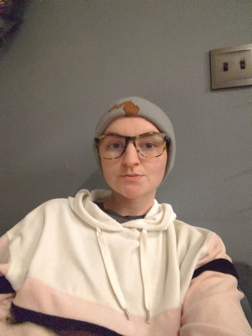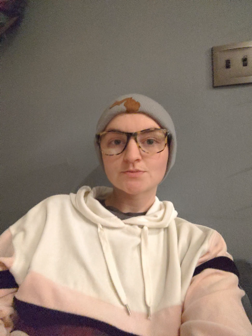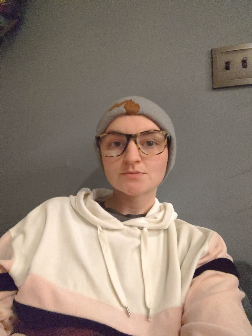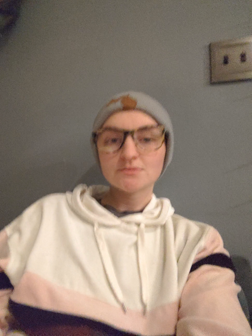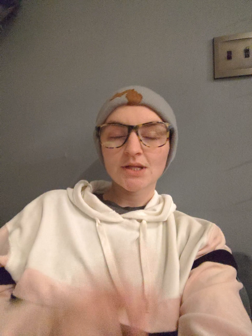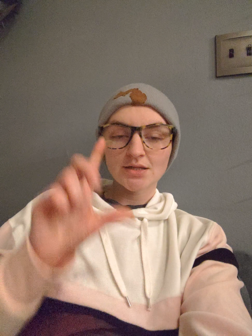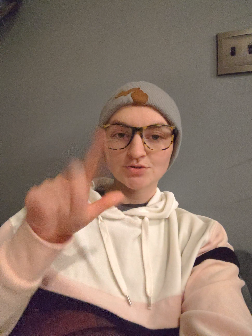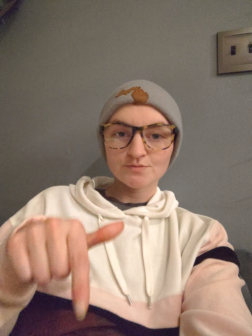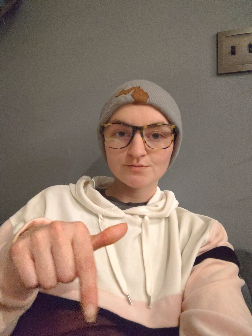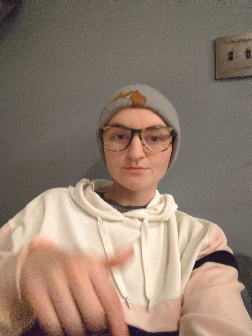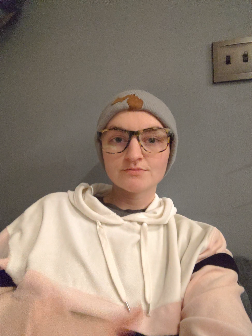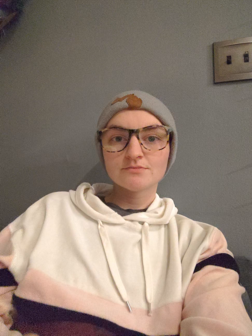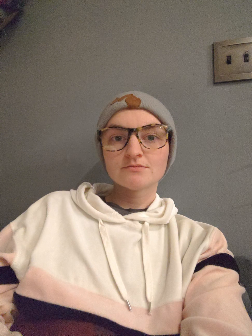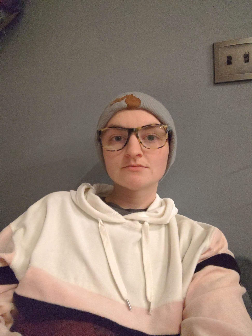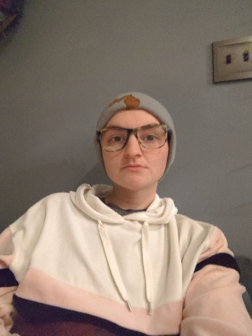later